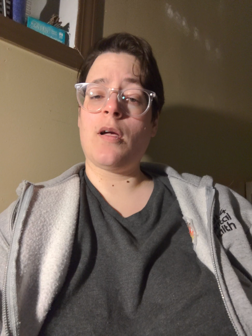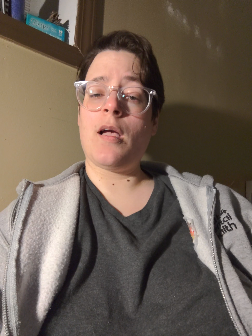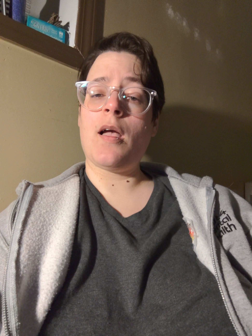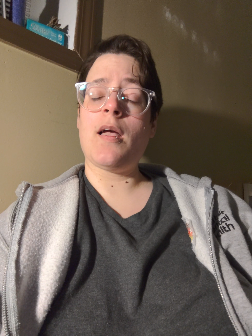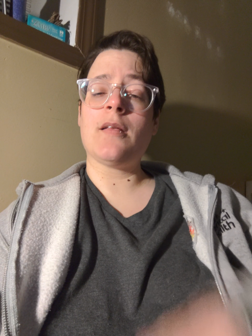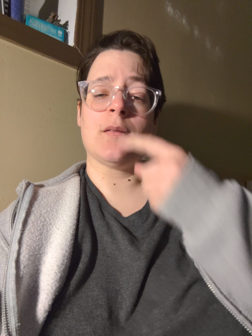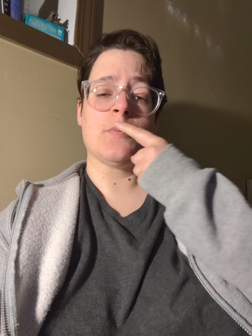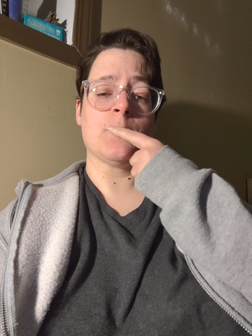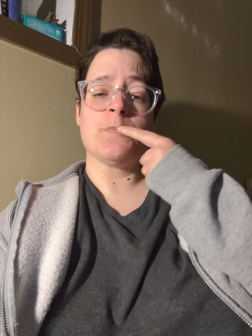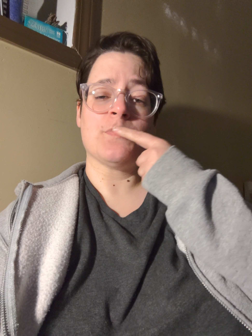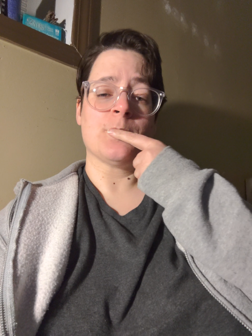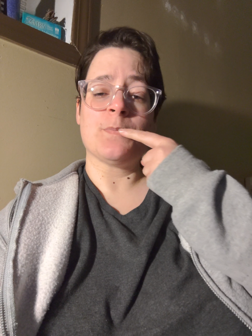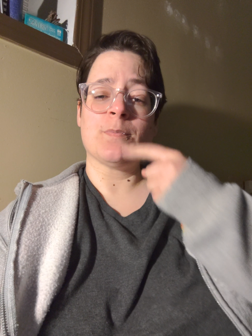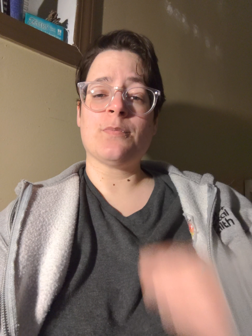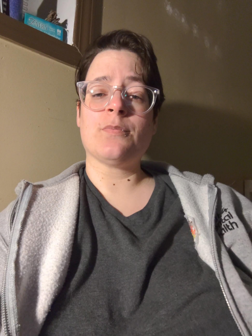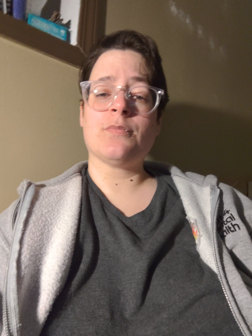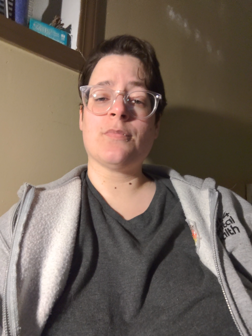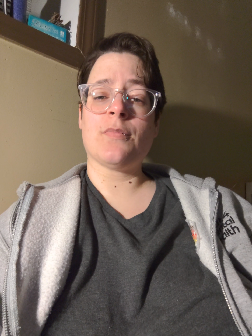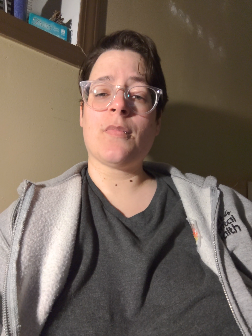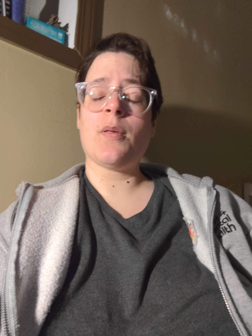lips